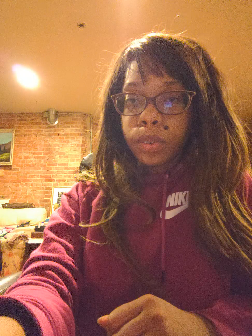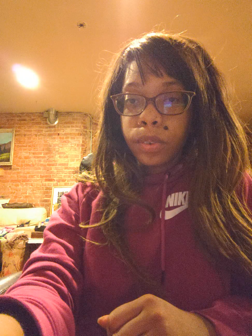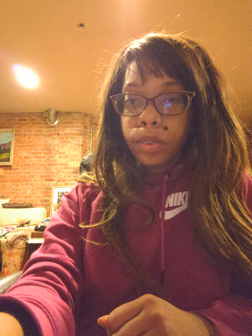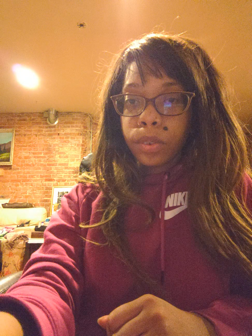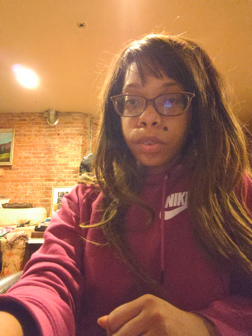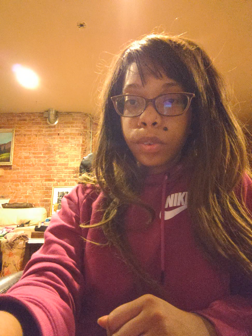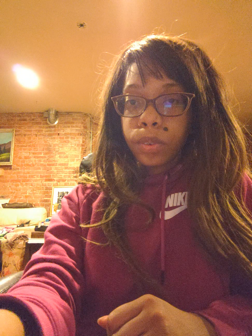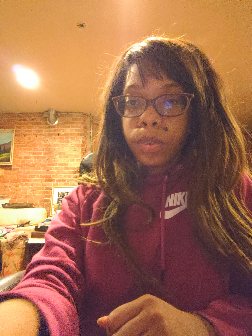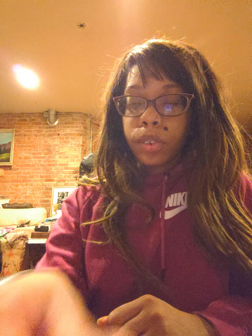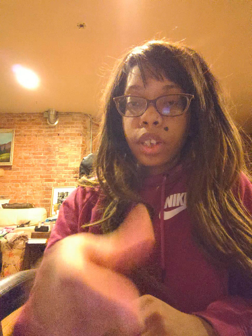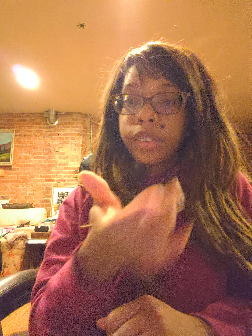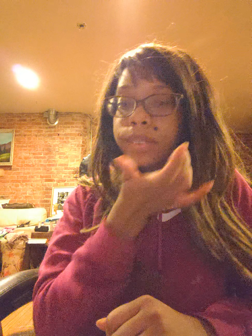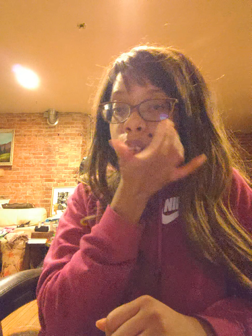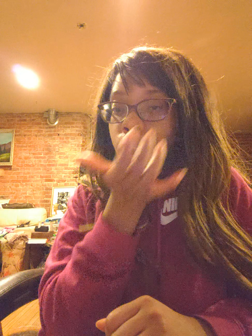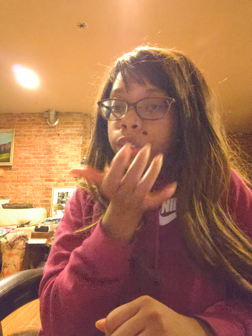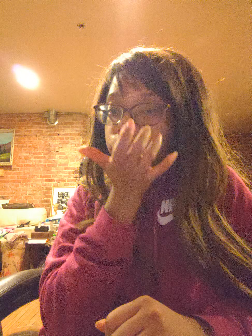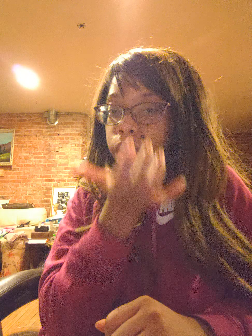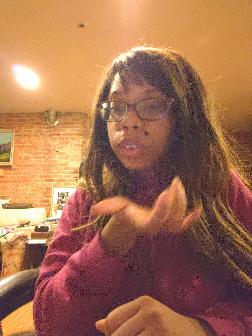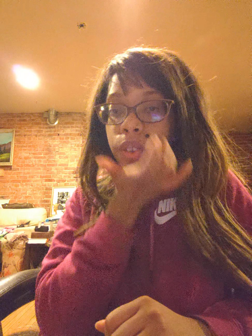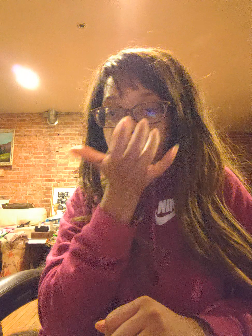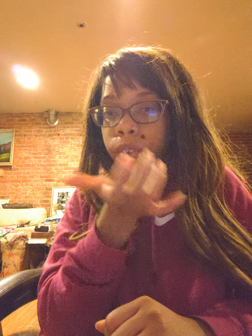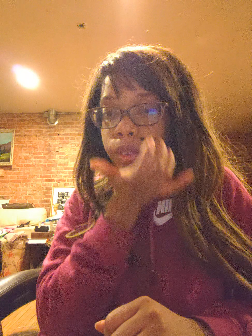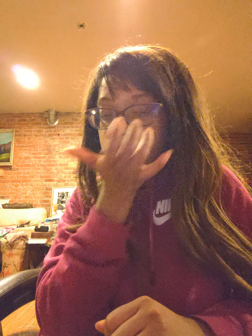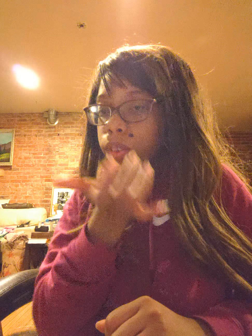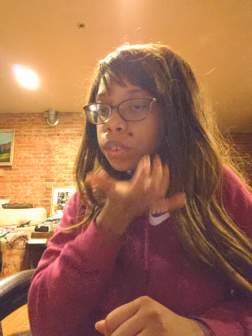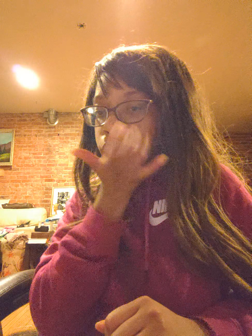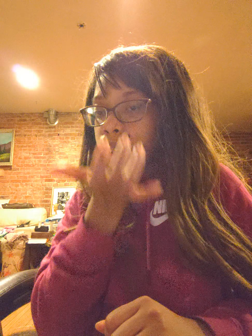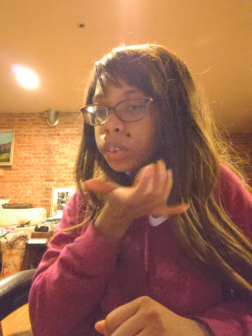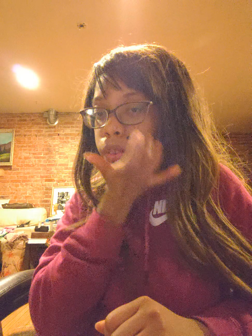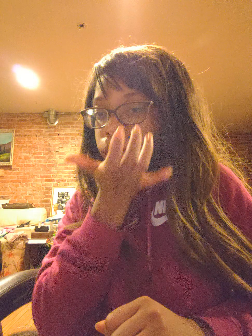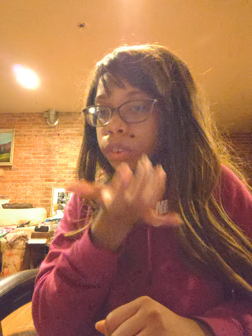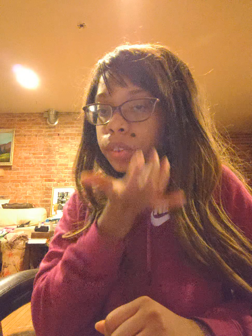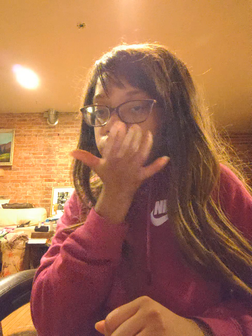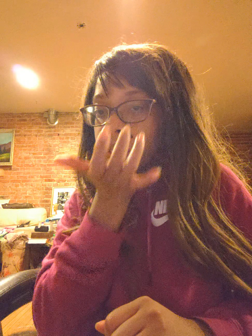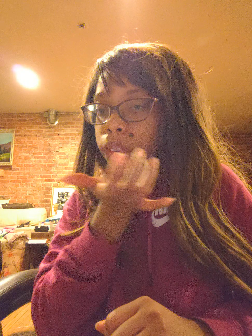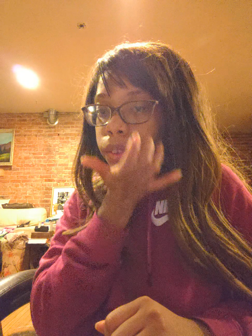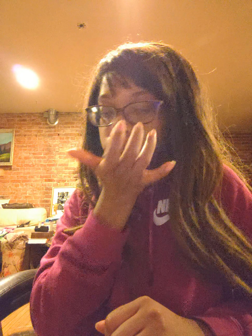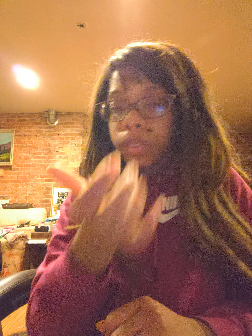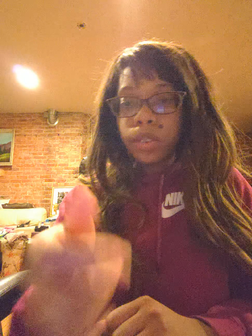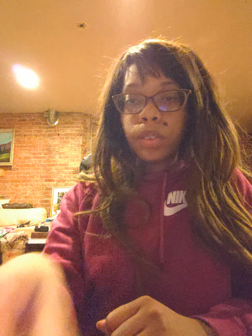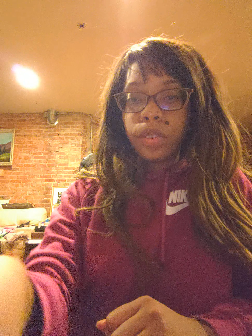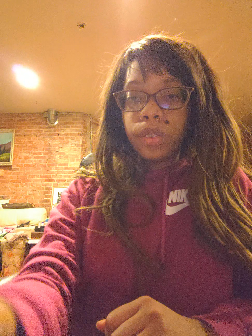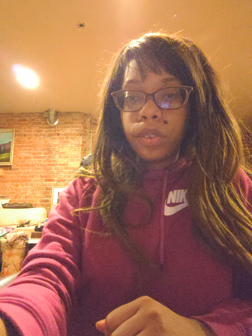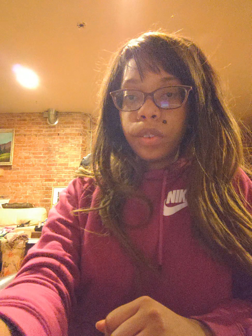grass